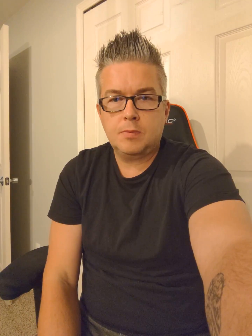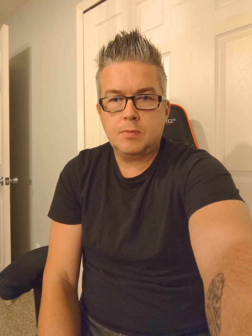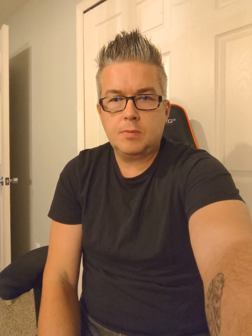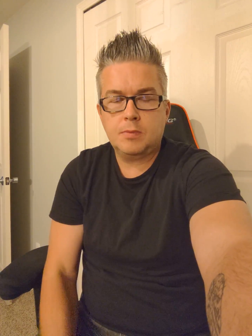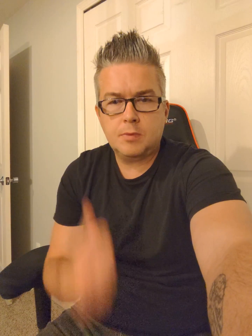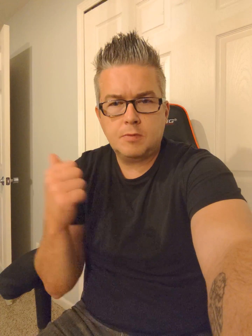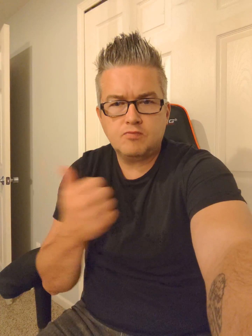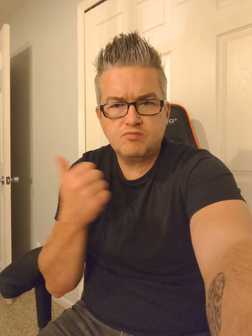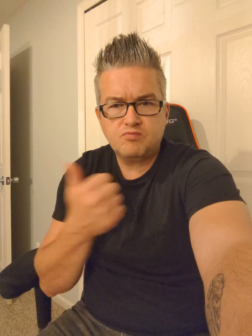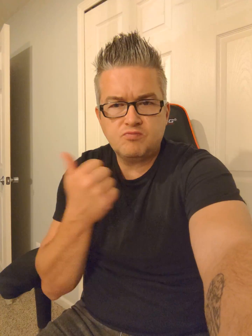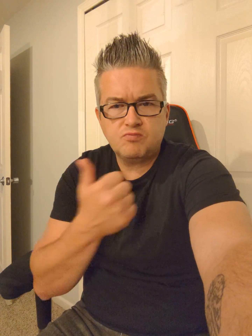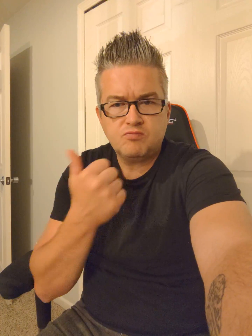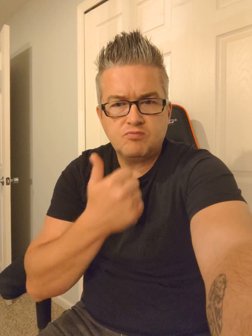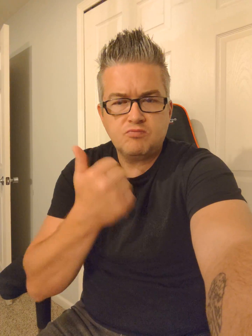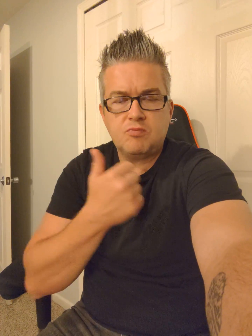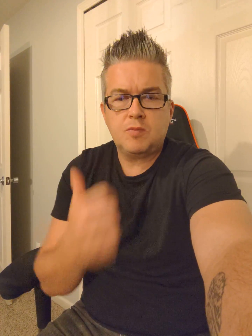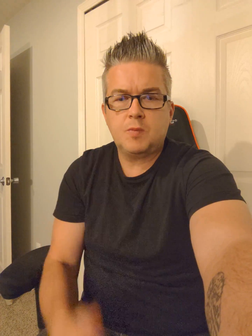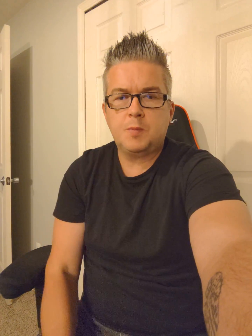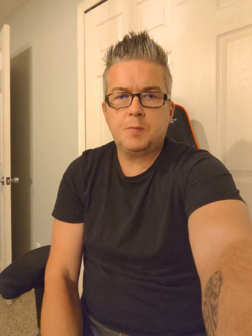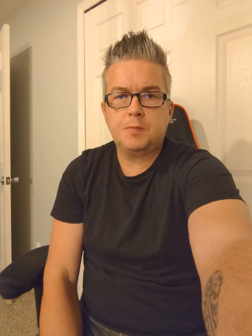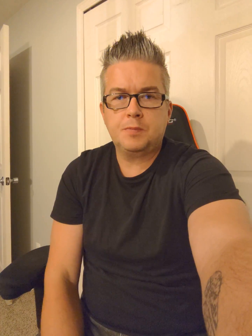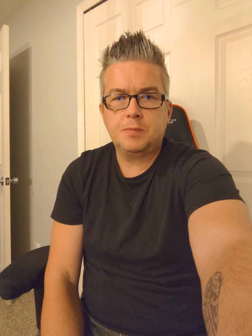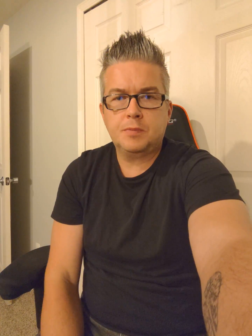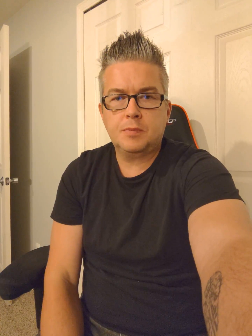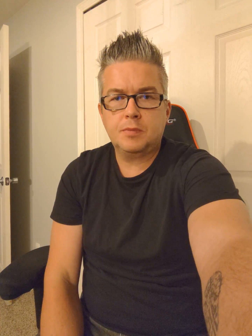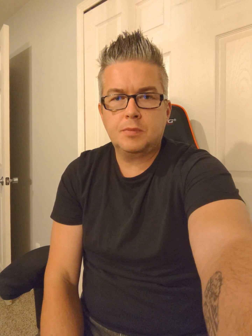chase